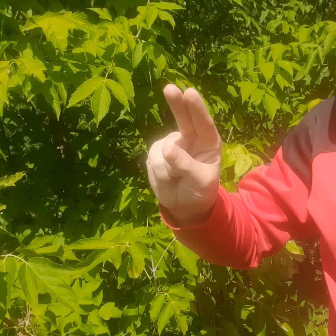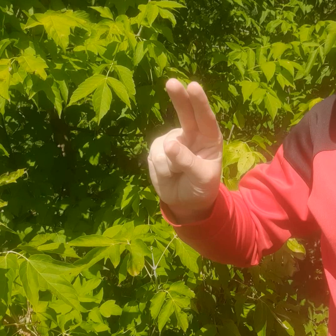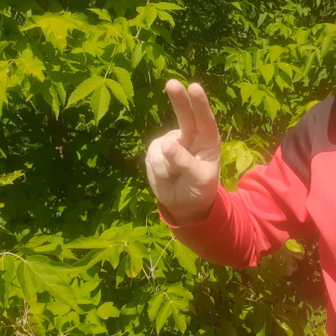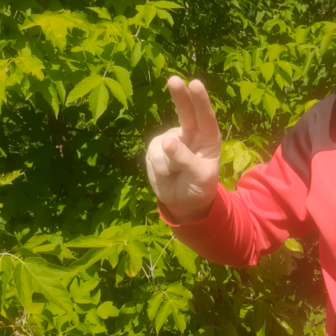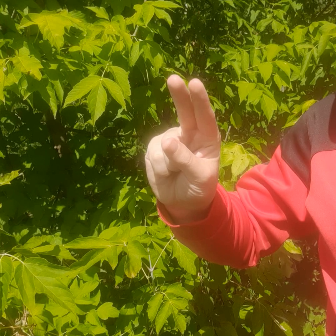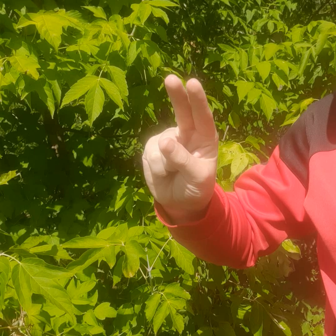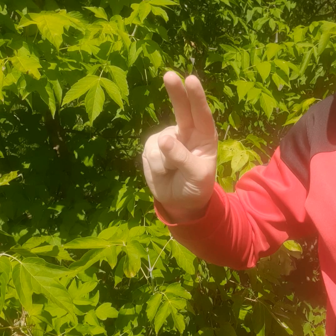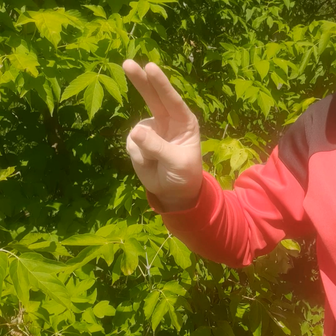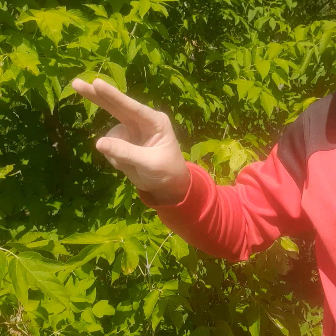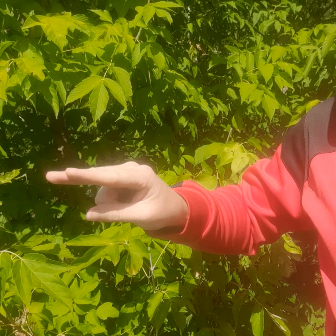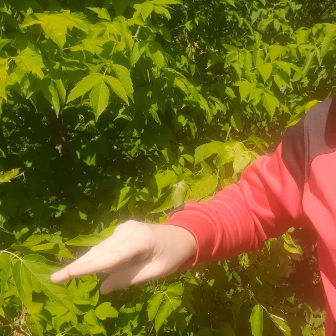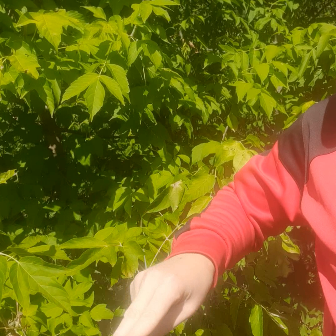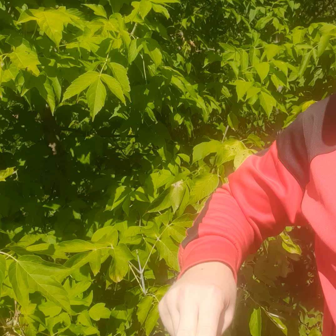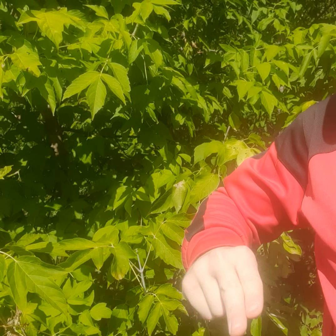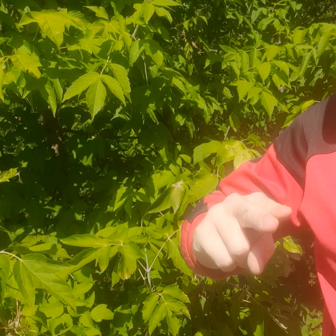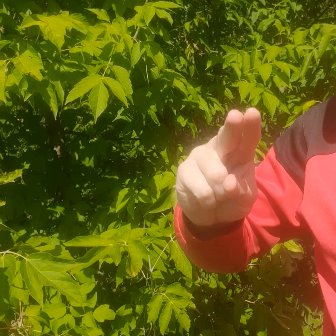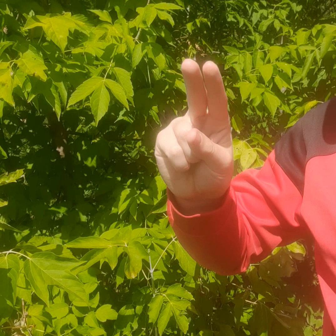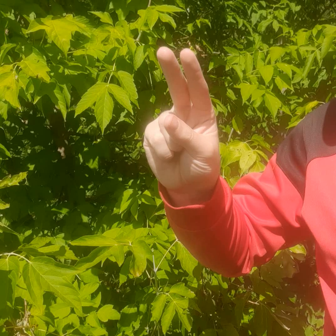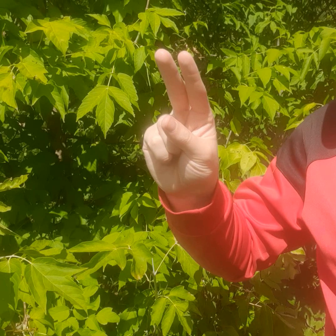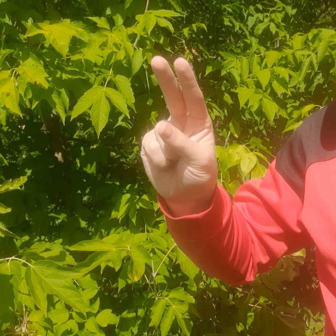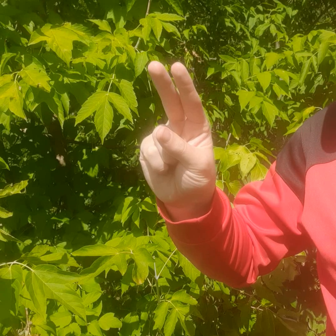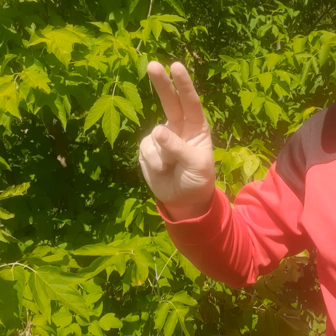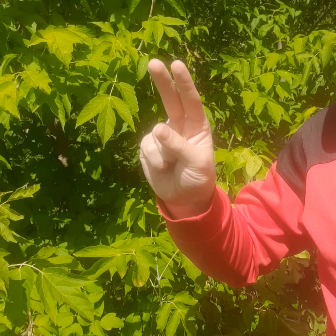Д